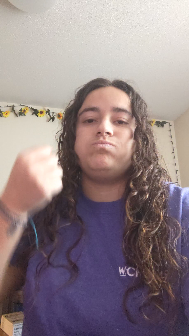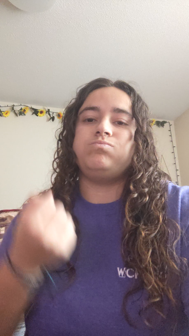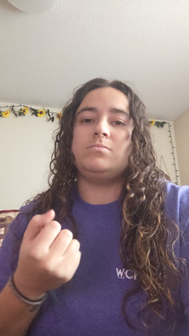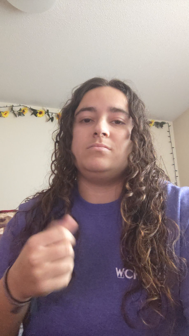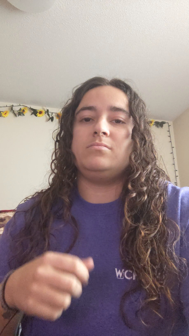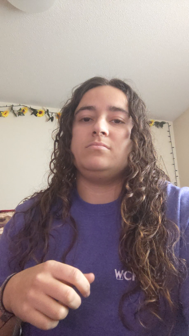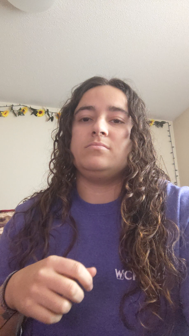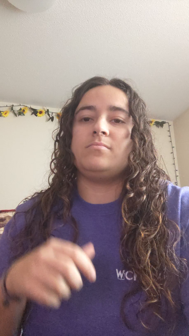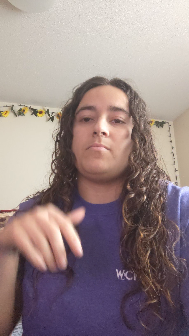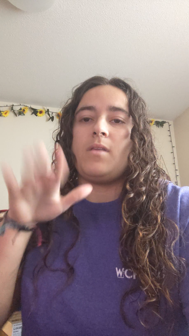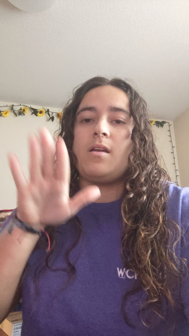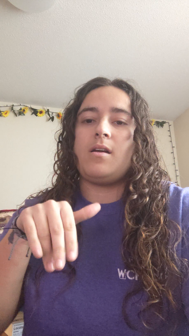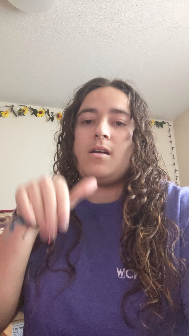paint